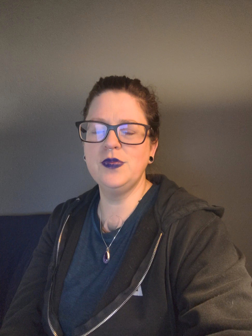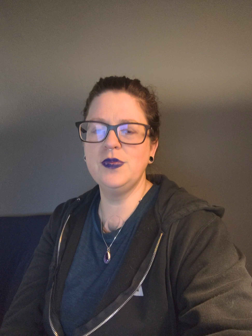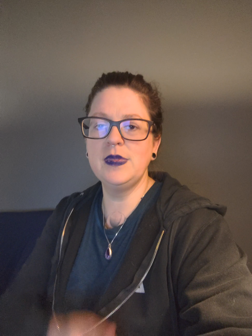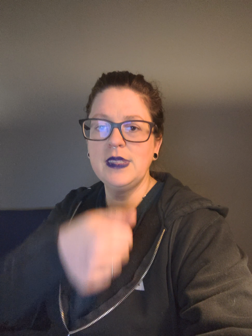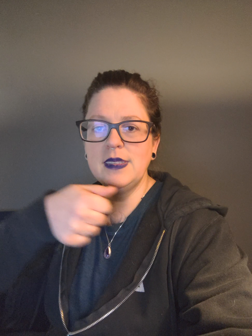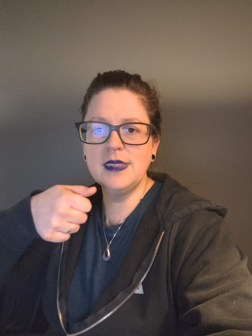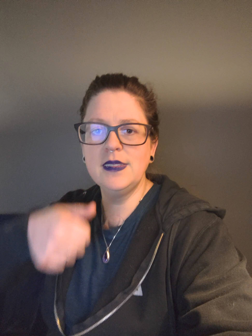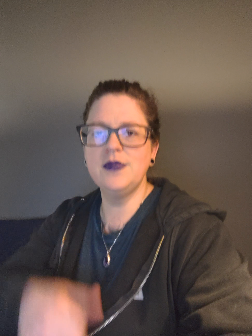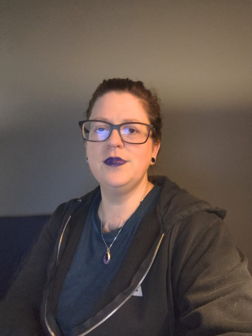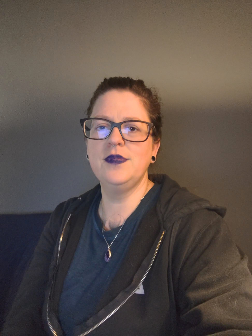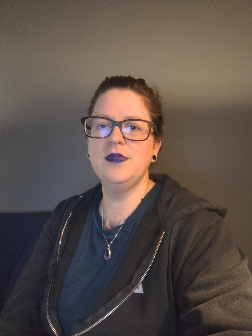hide